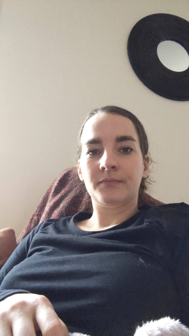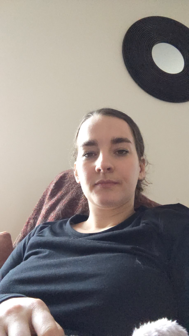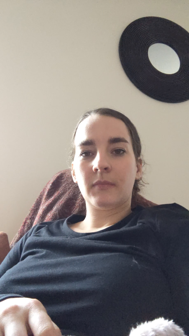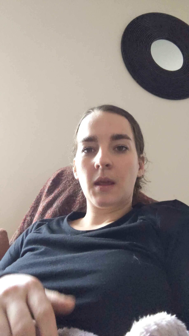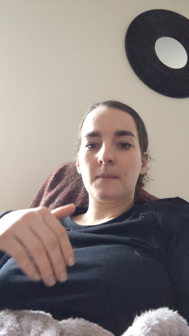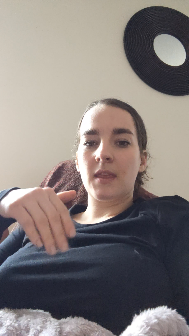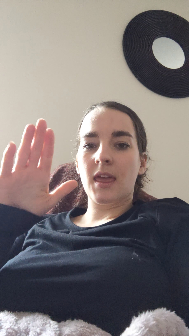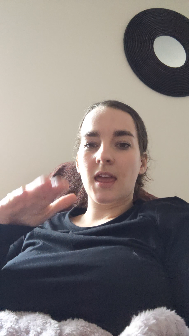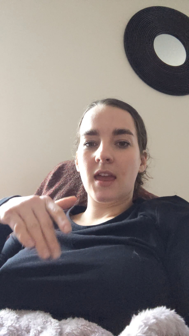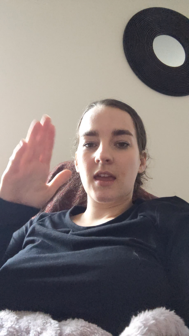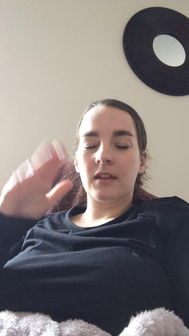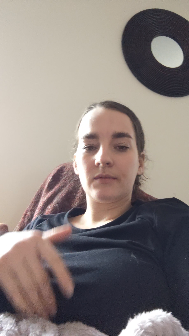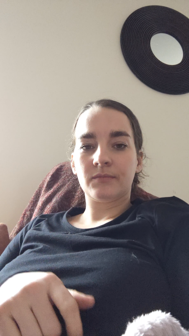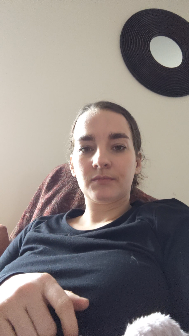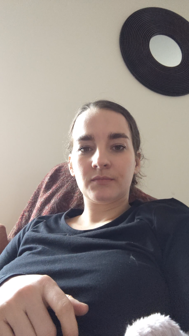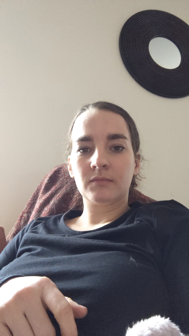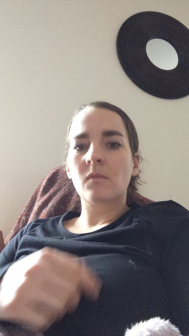paint